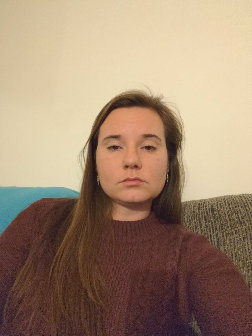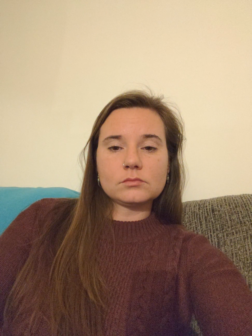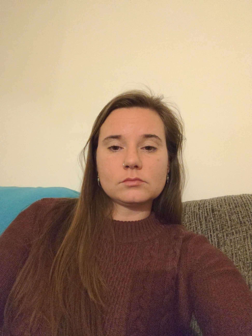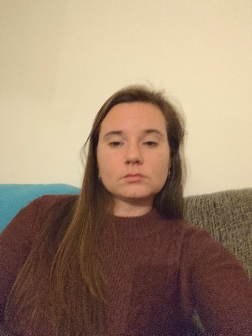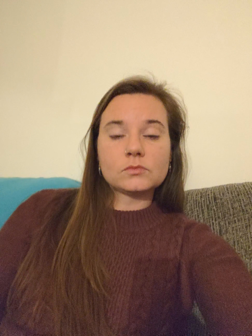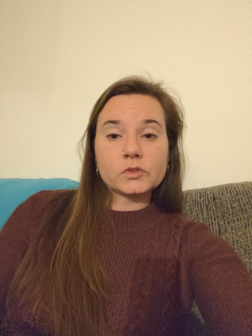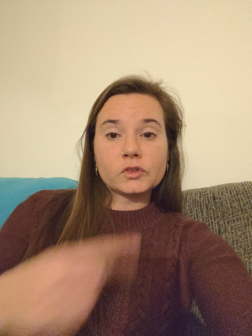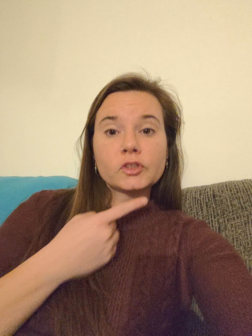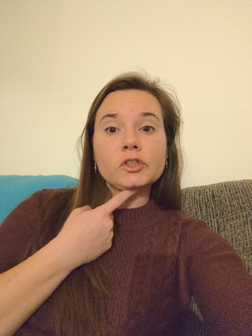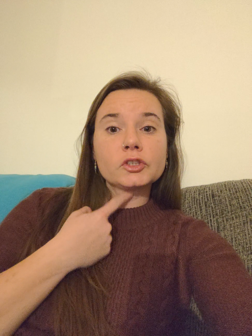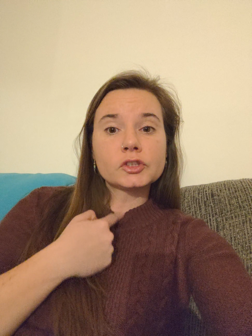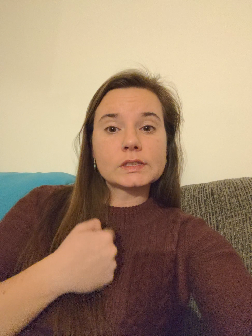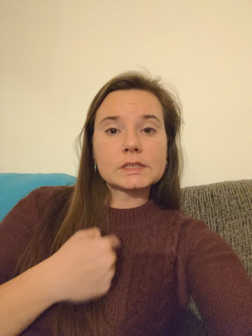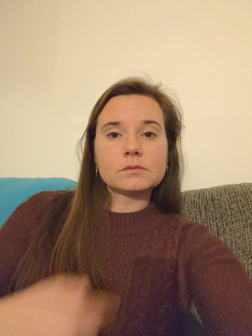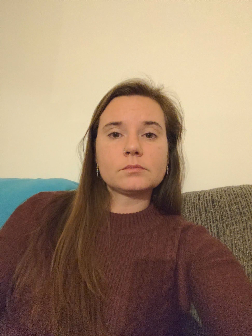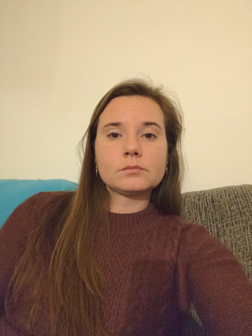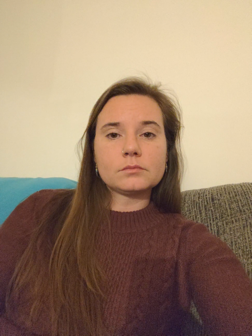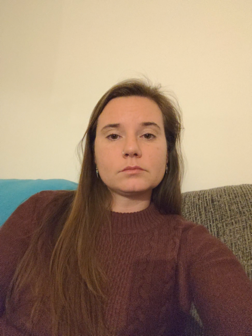thirsty